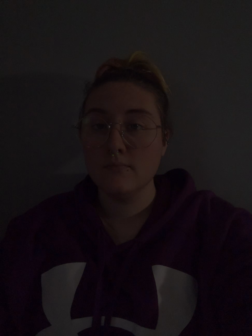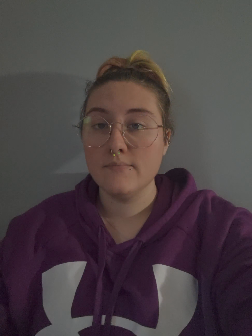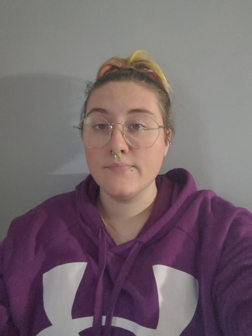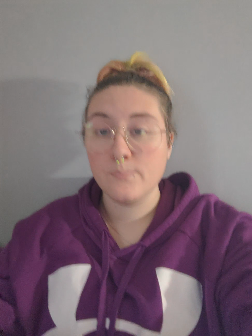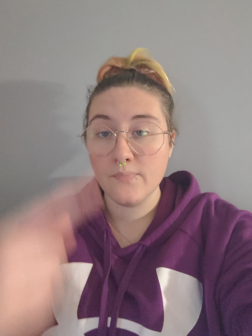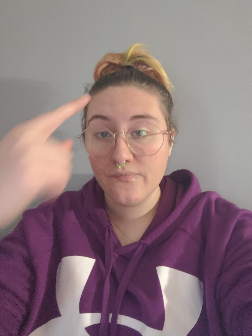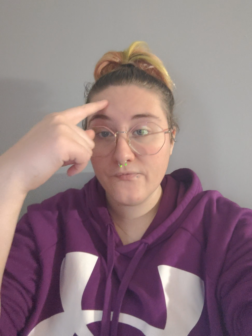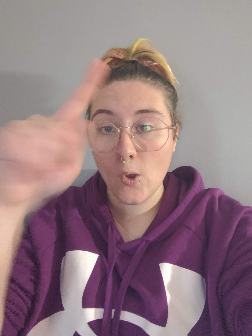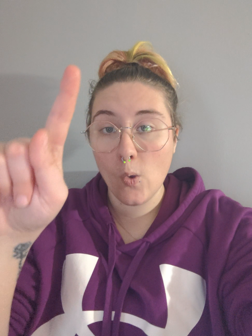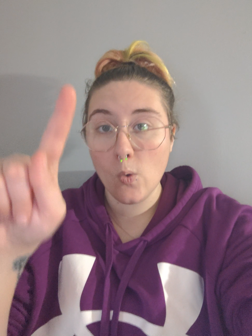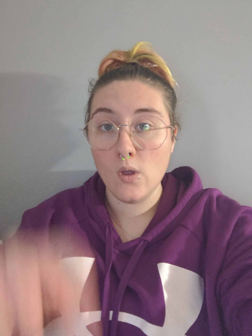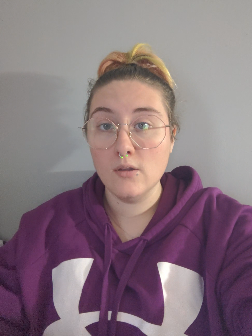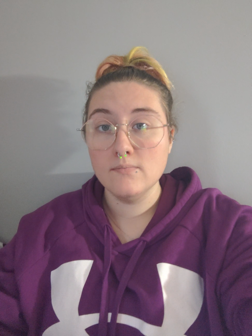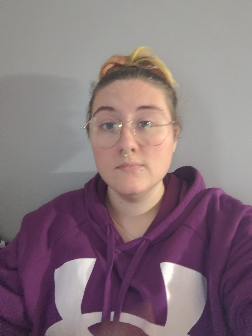for